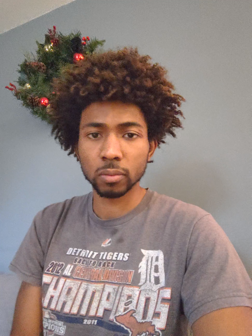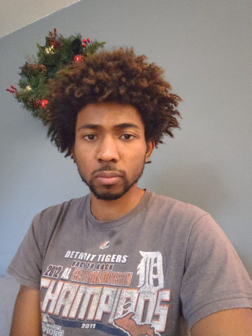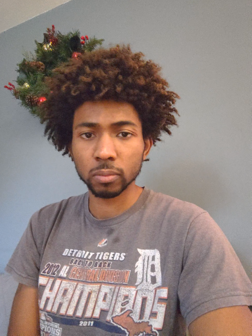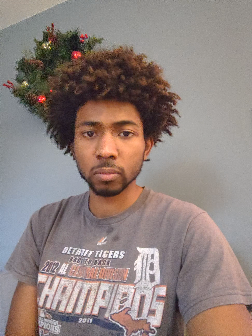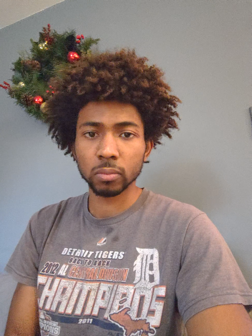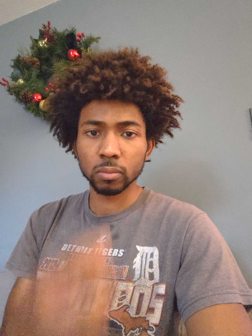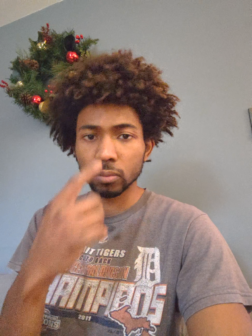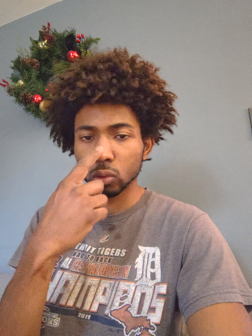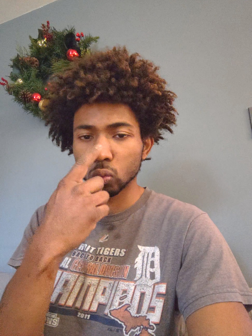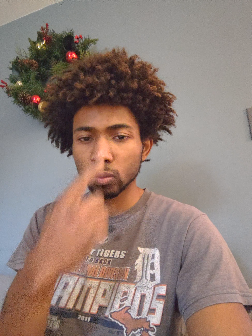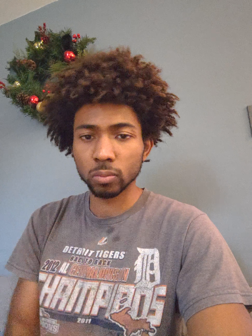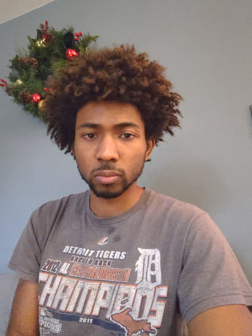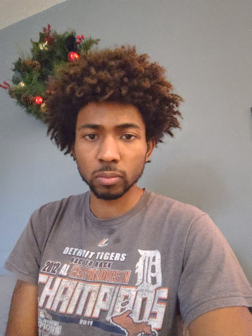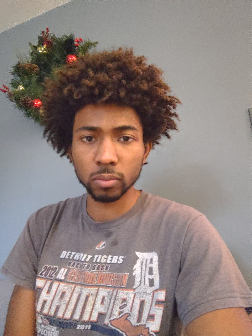nose